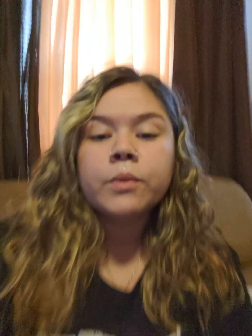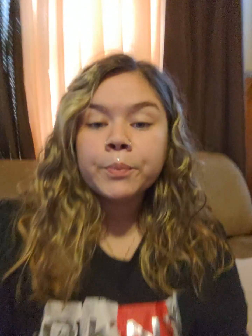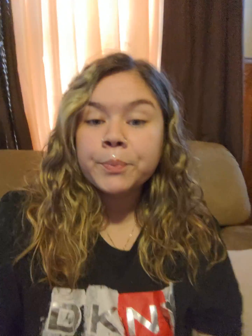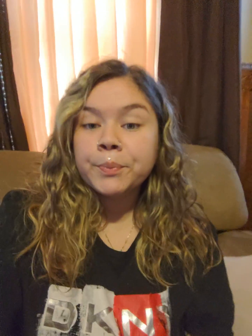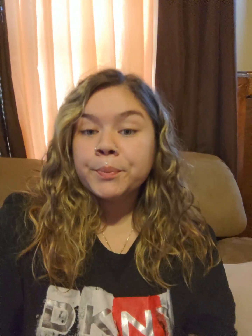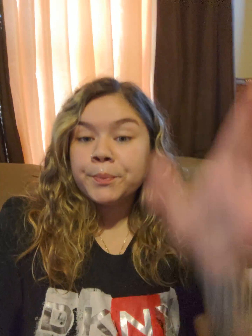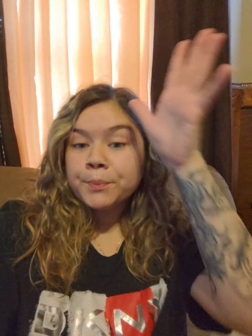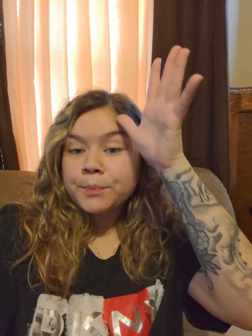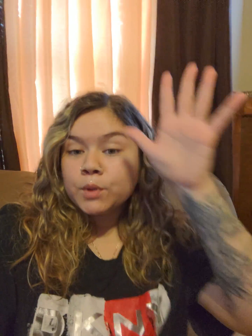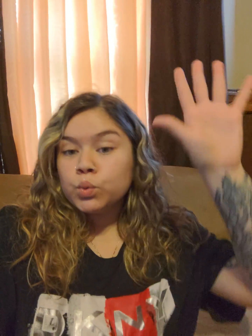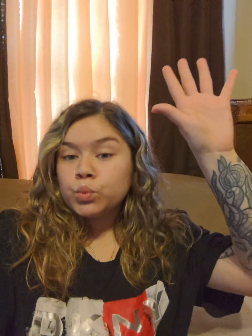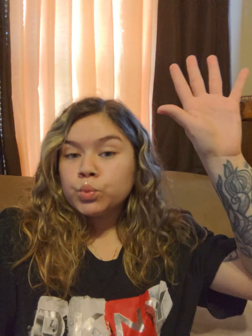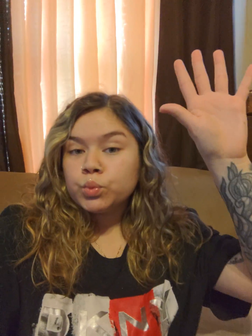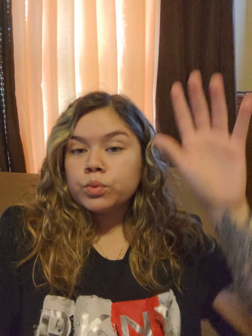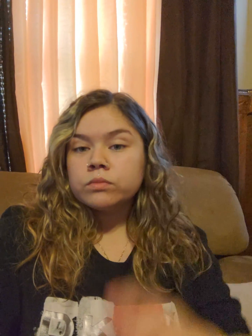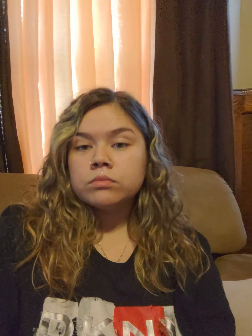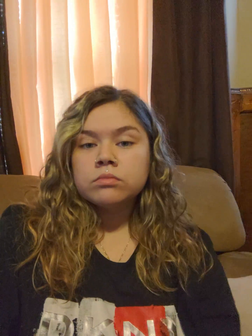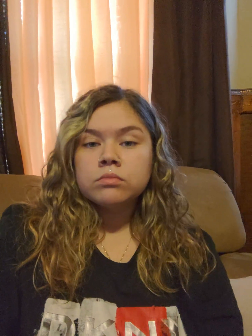moose